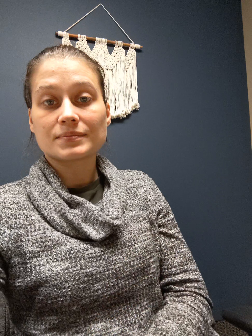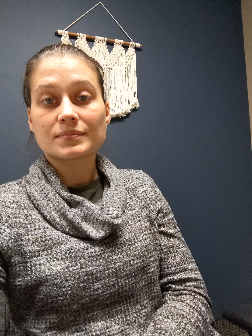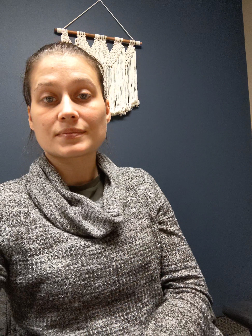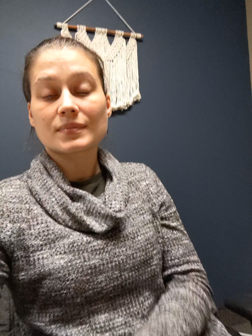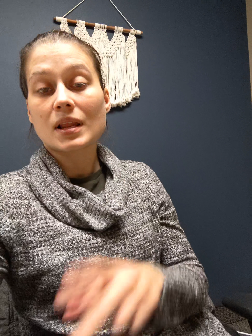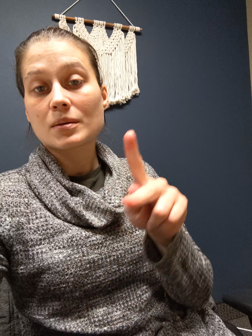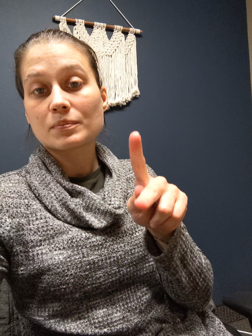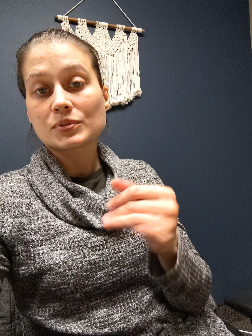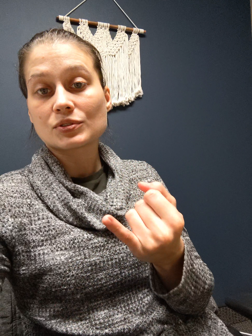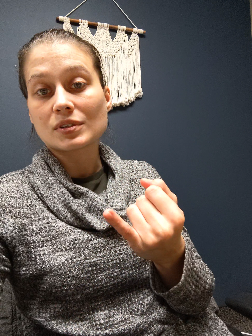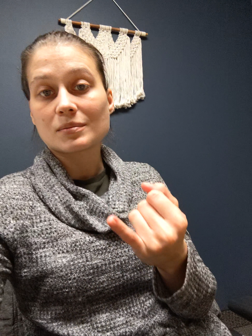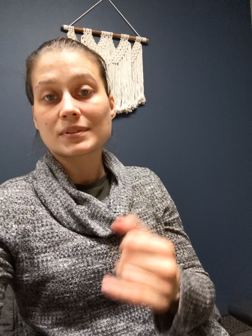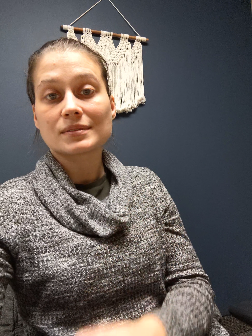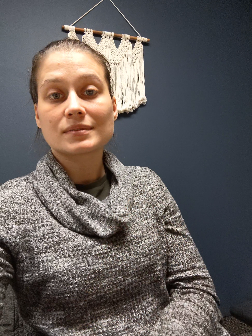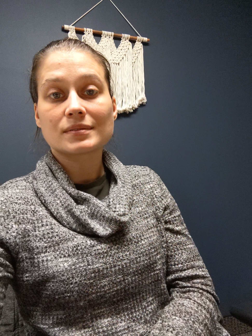pajamas